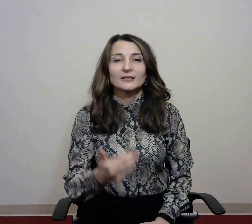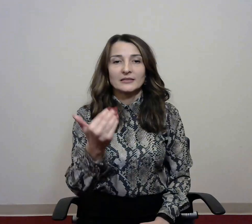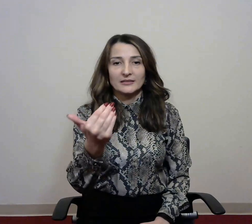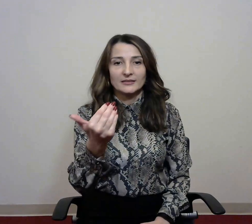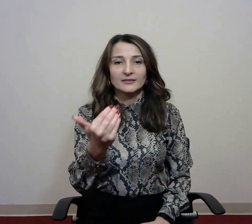siz